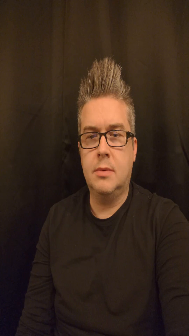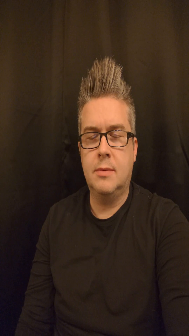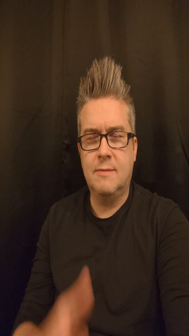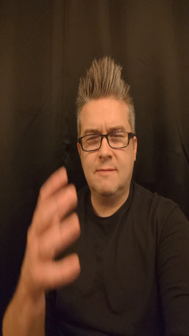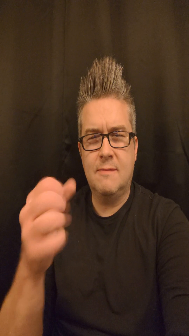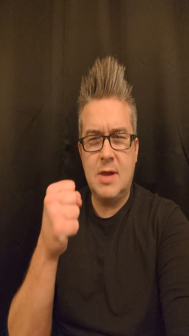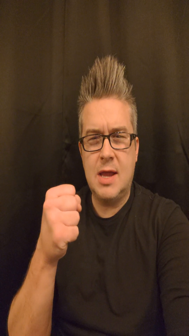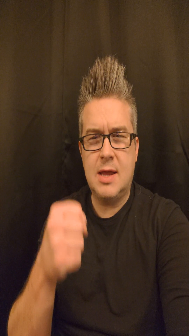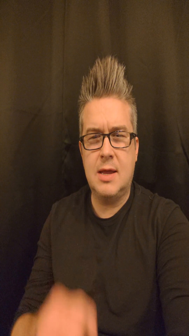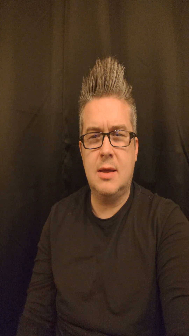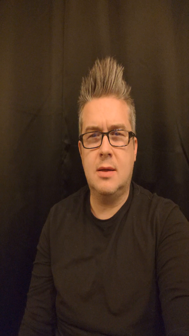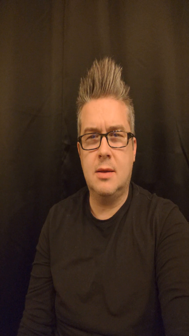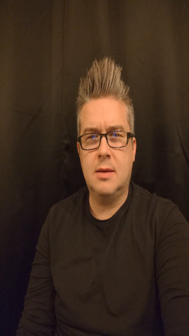fast